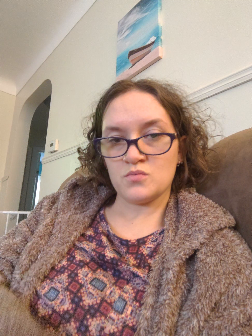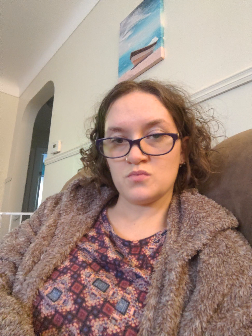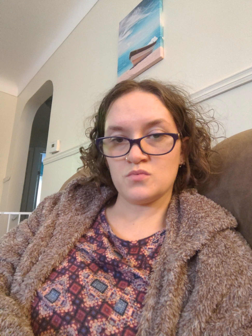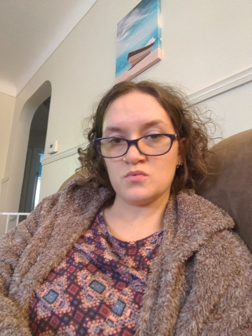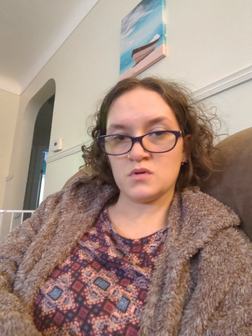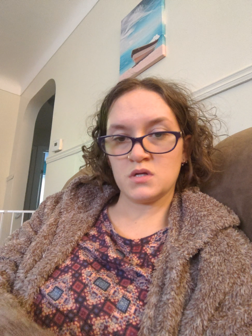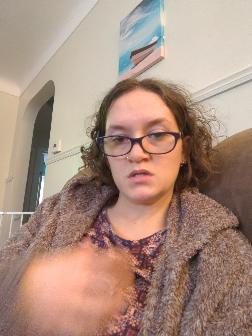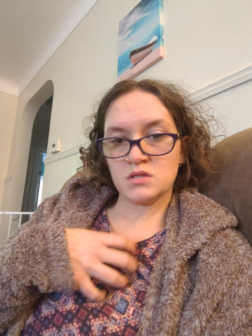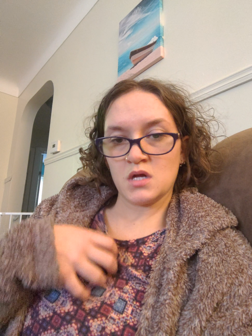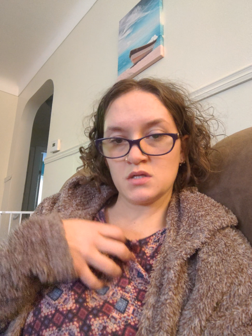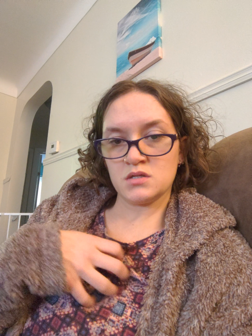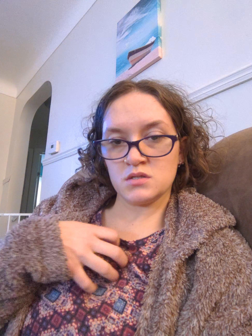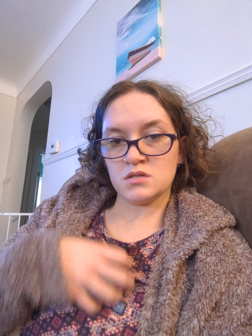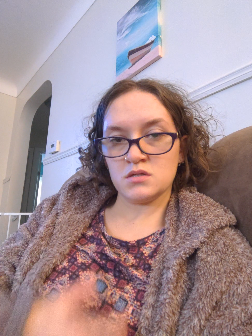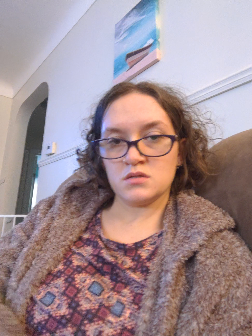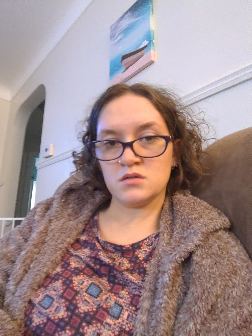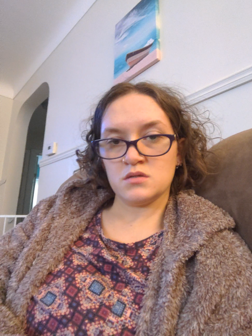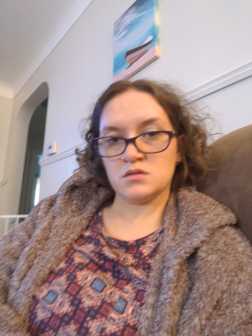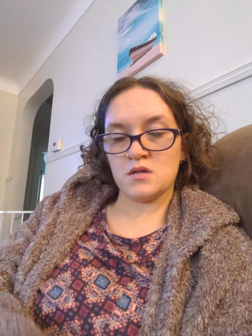yucky